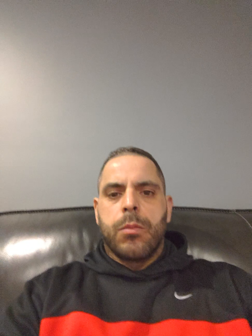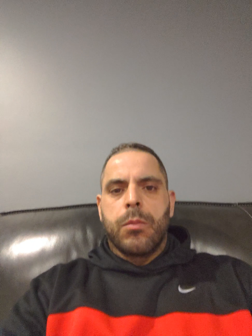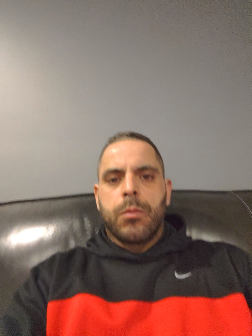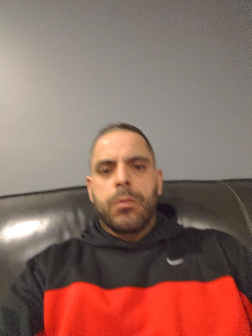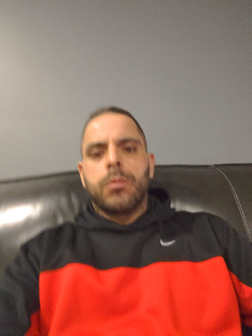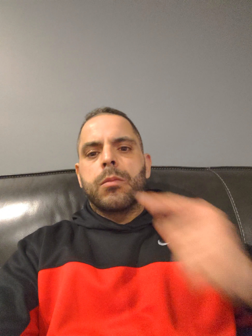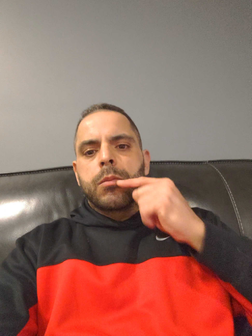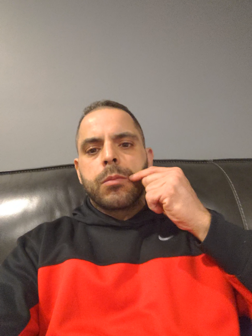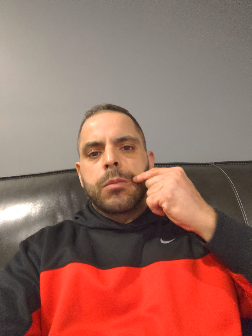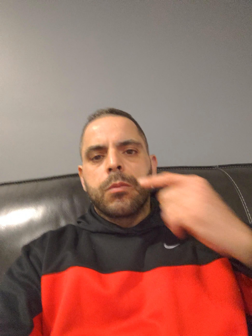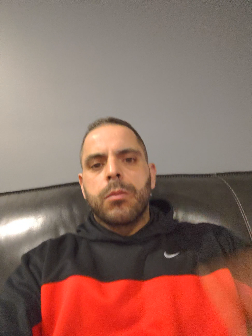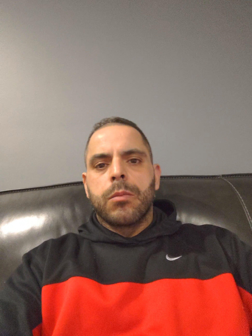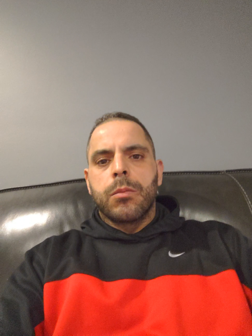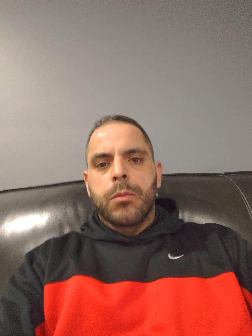smile